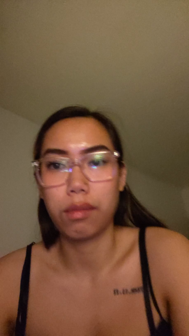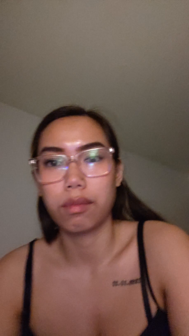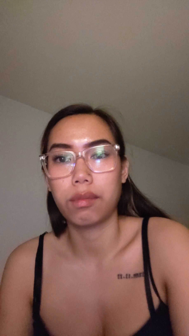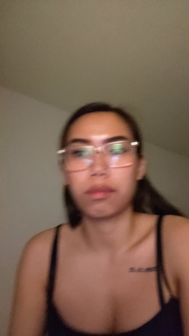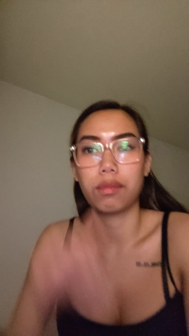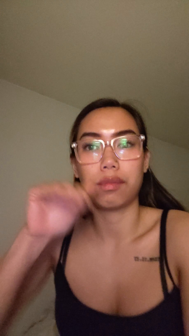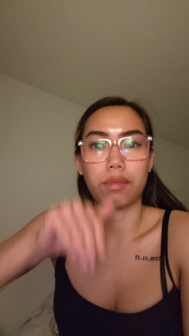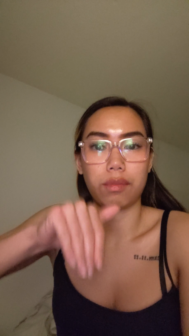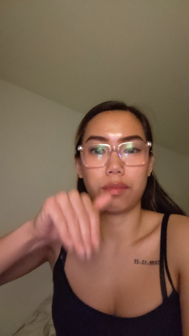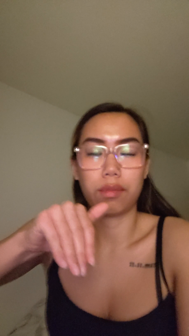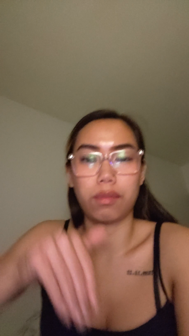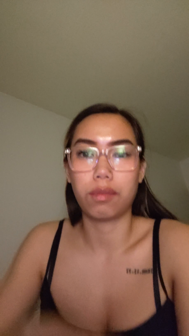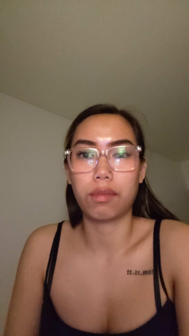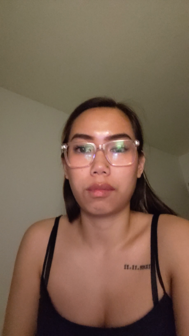night night